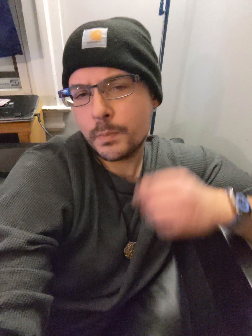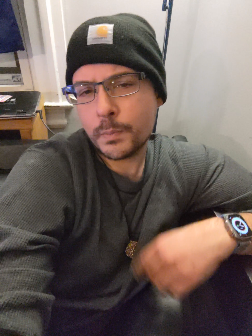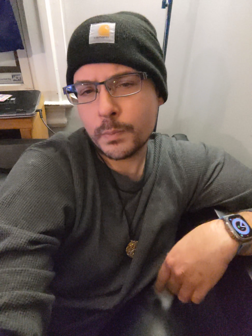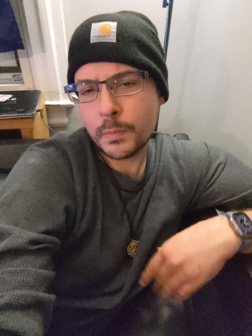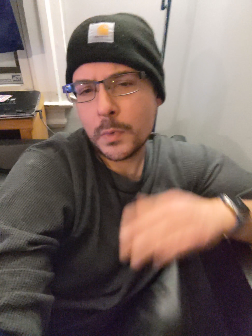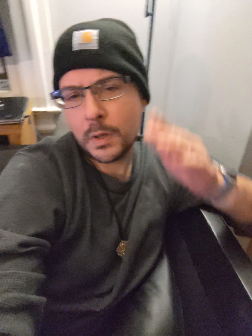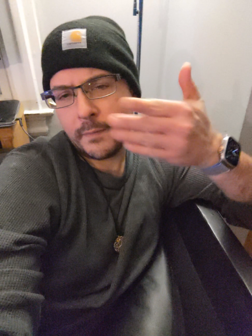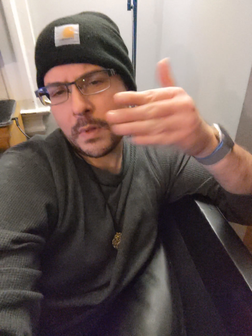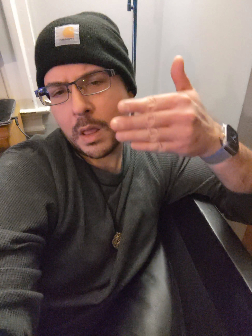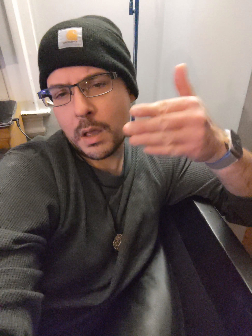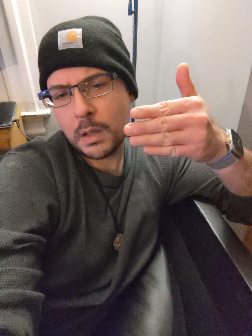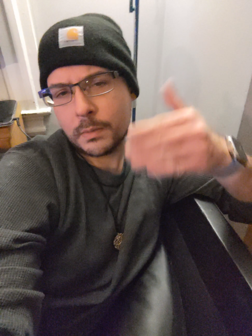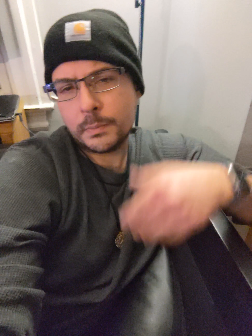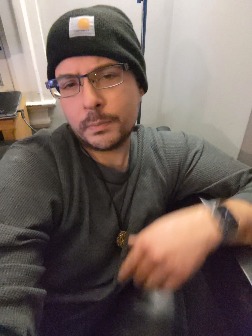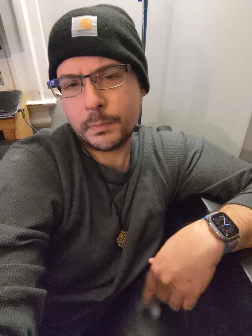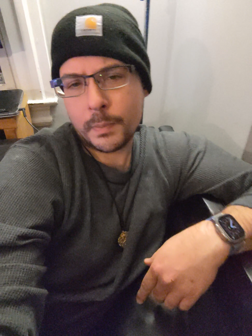flag